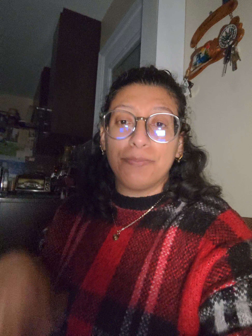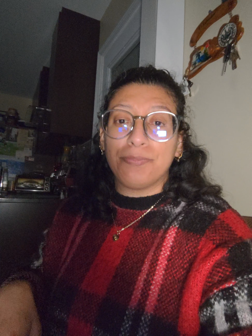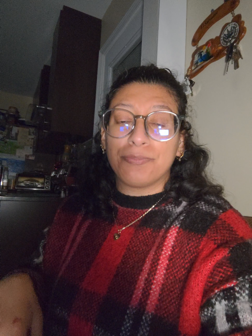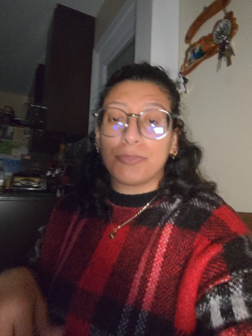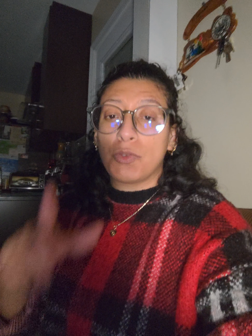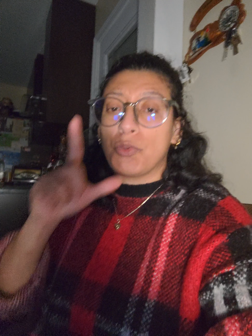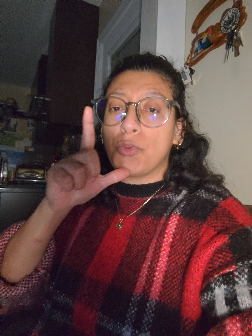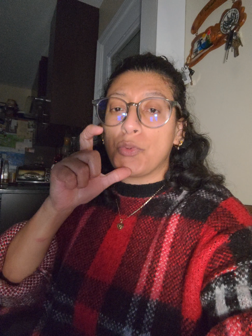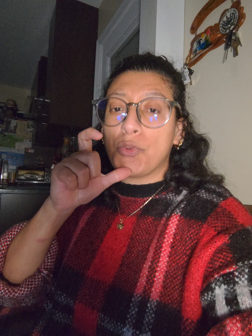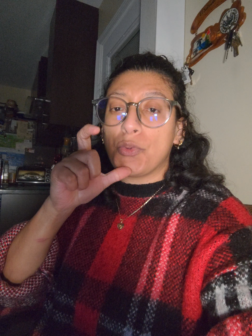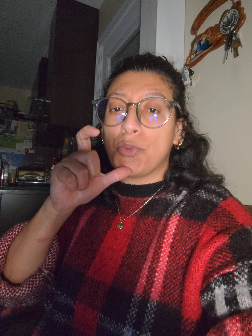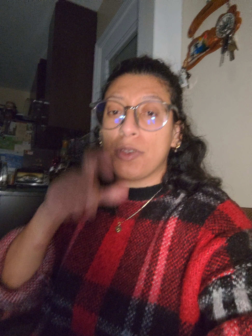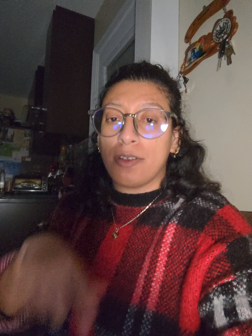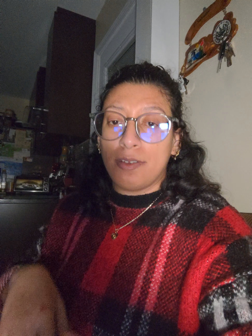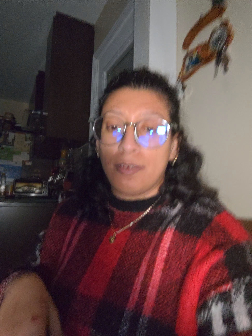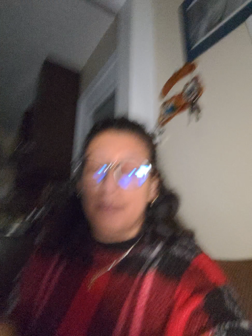who